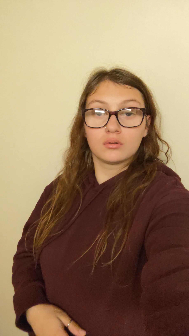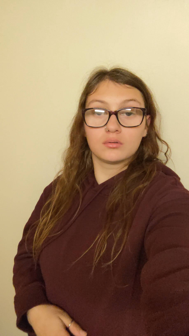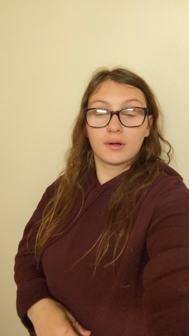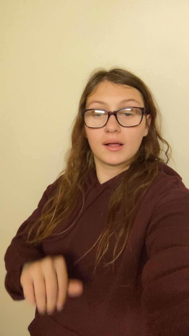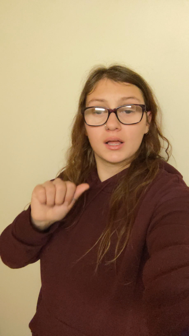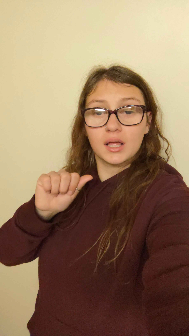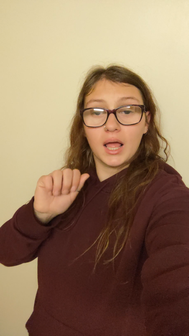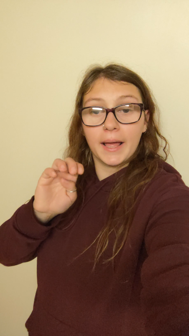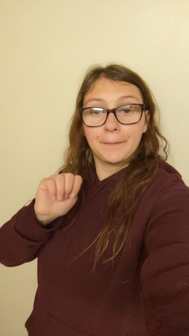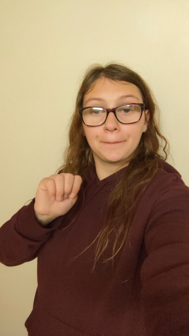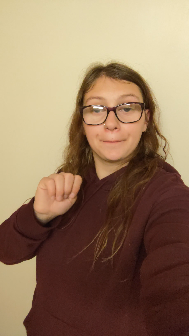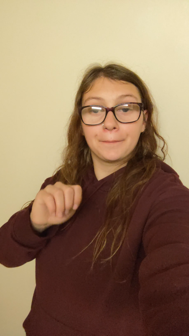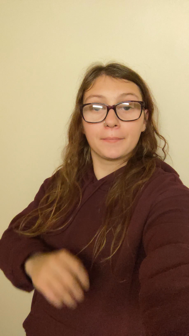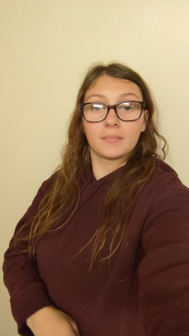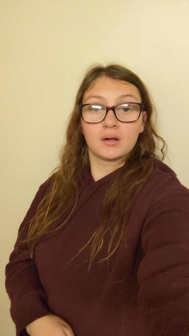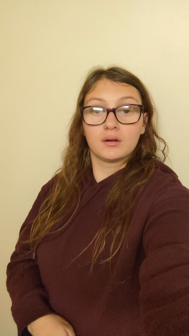am